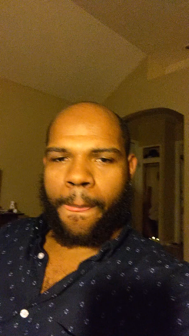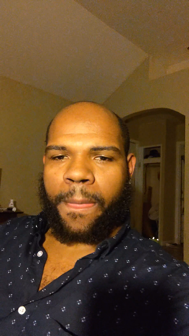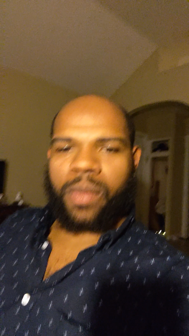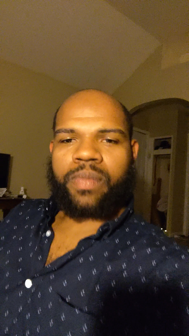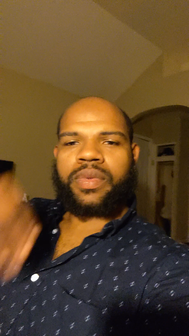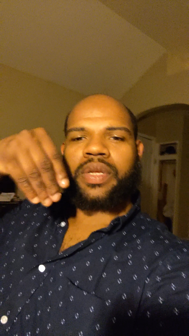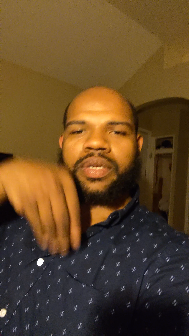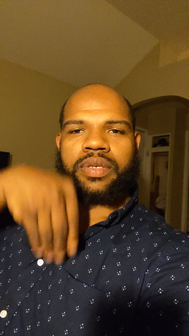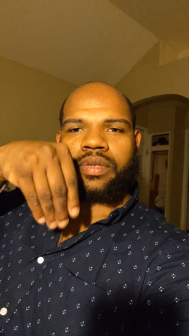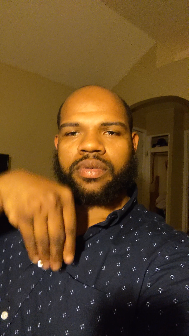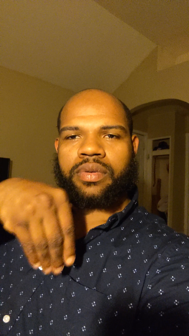inside